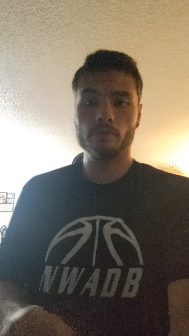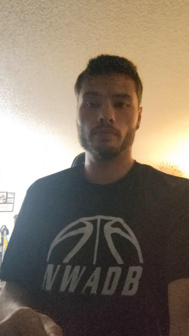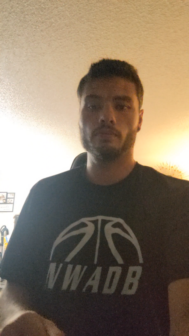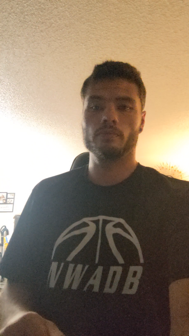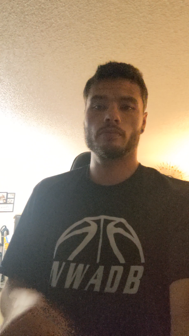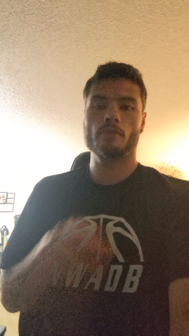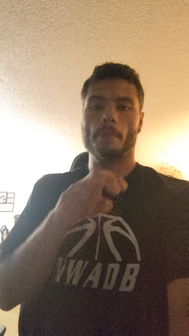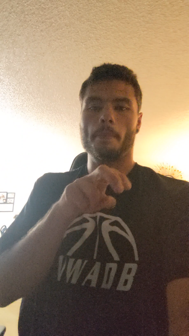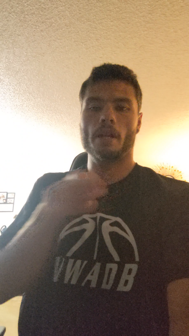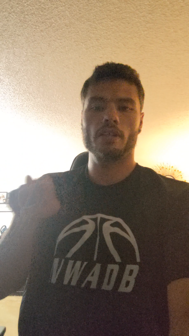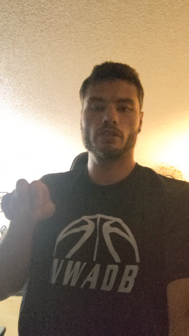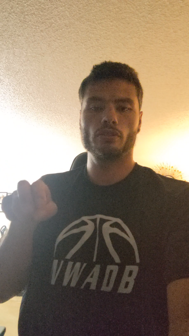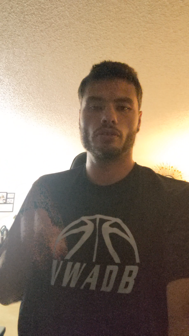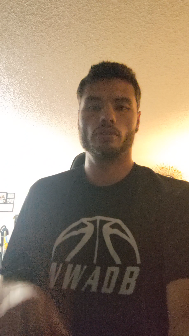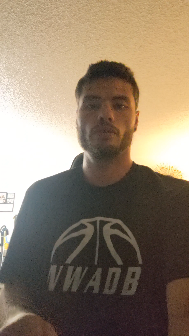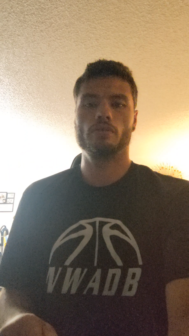bench